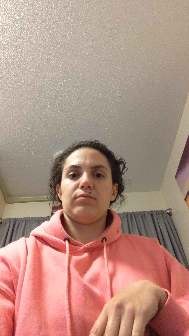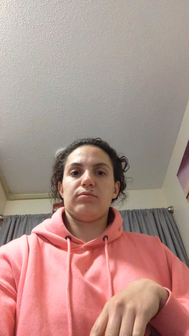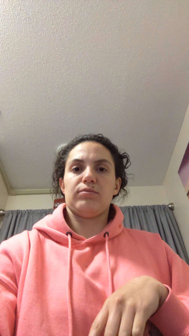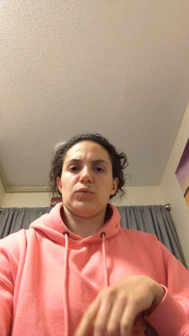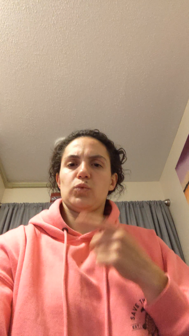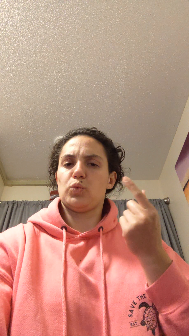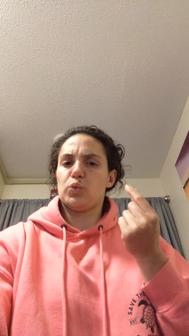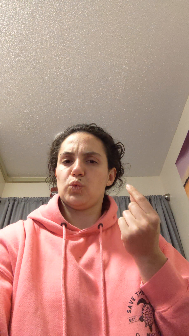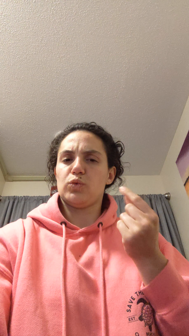do